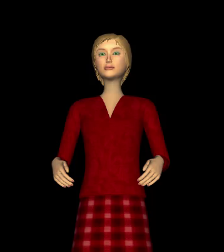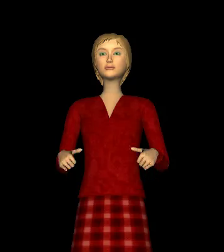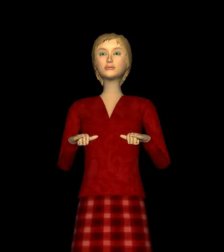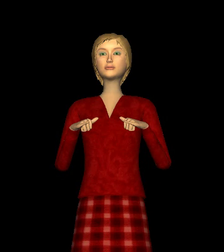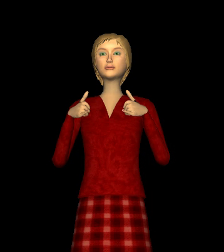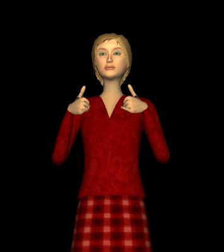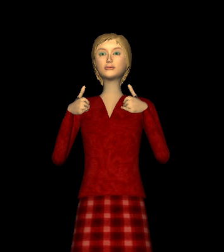شاب